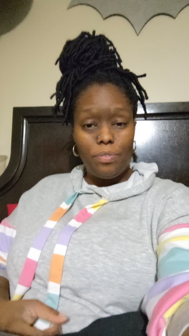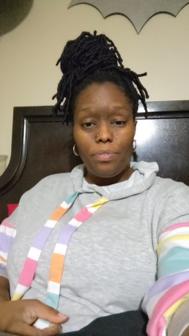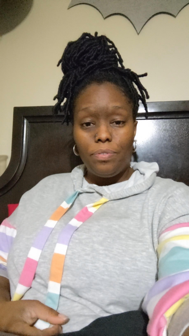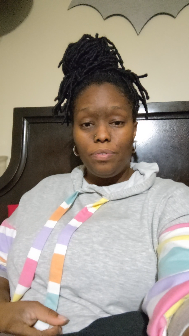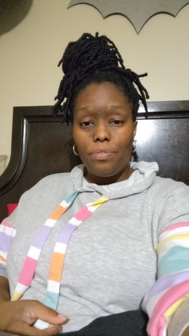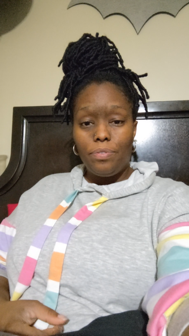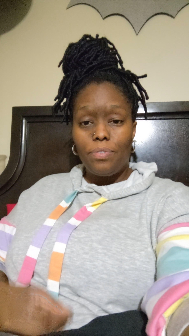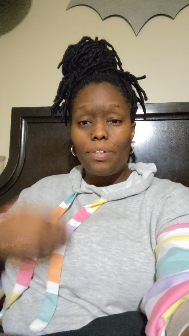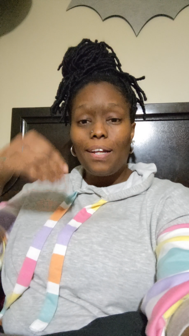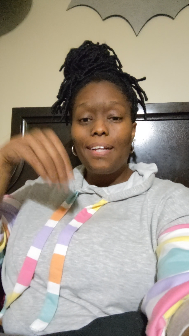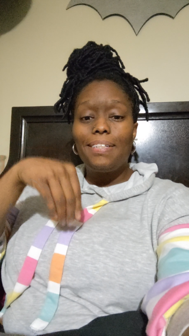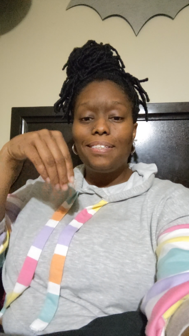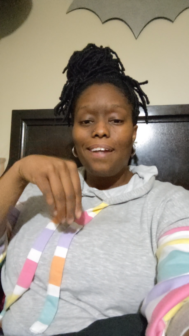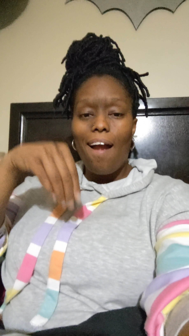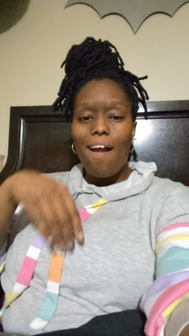inside